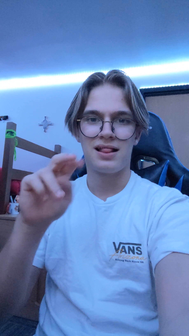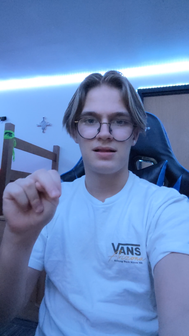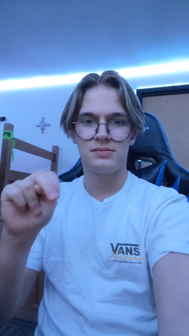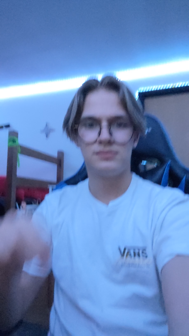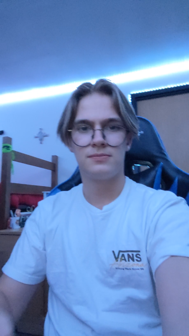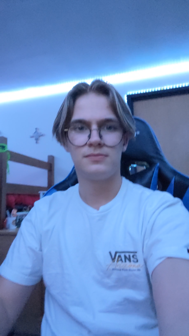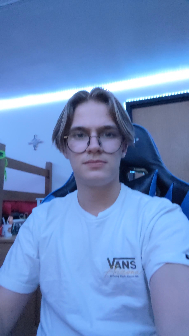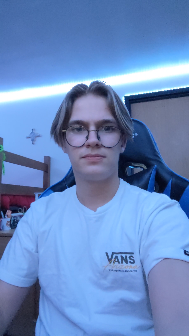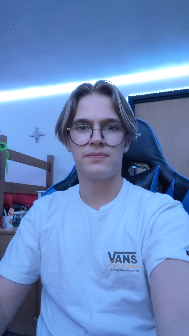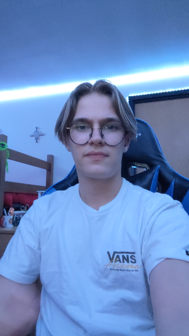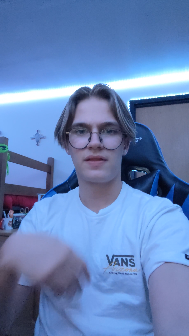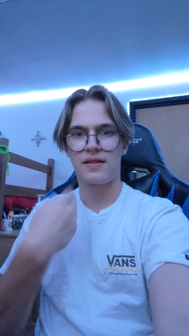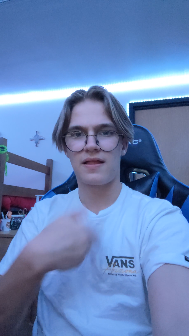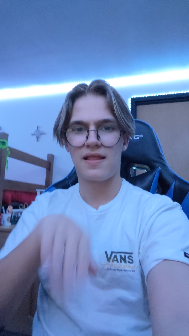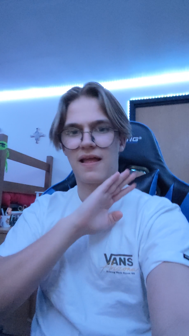scarf